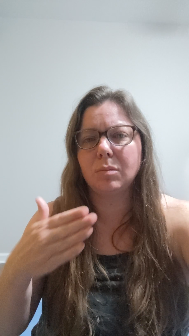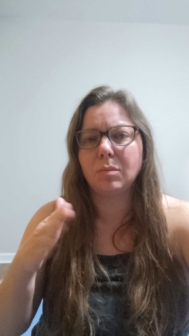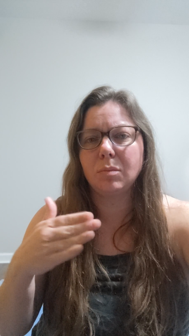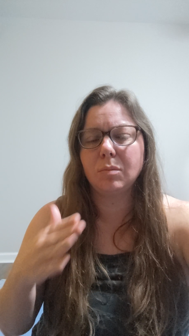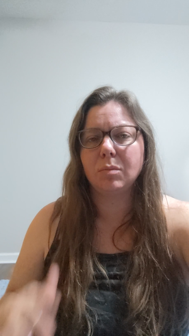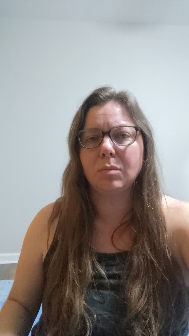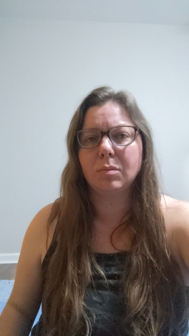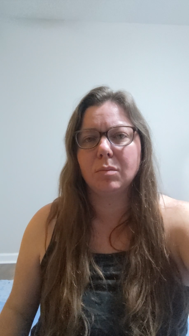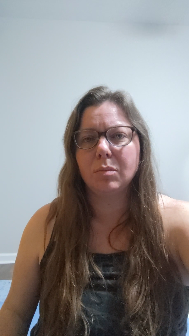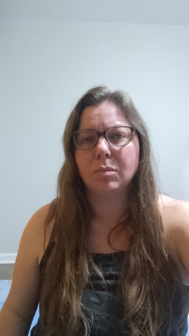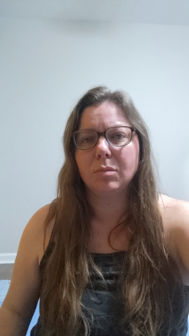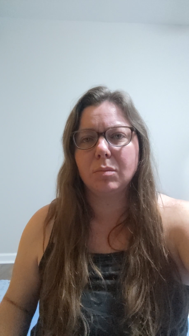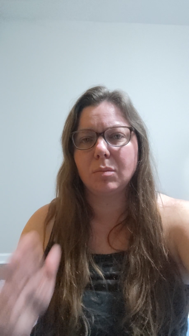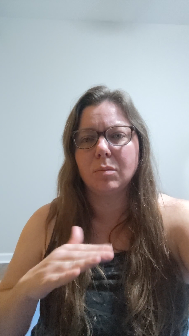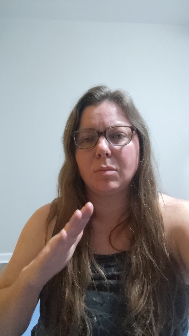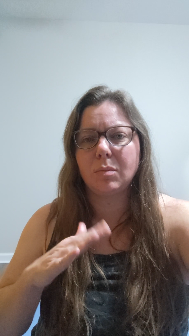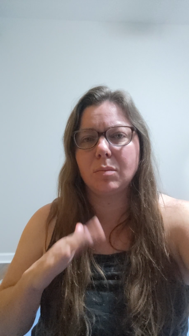clap